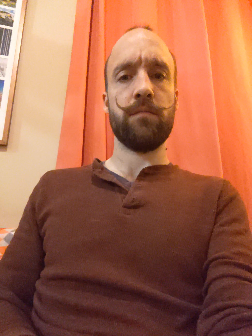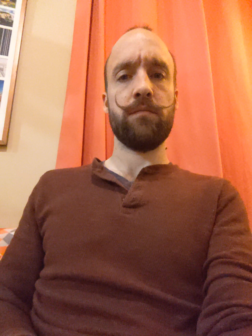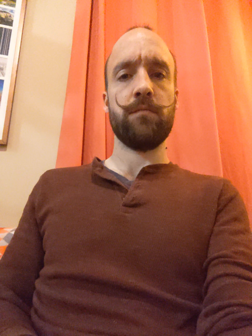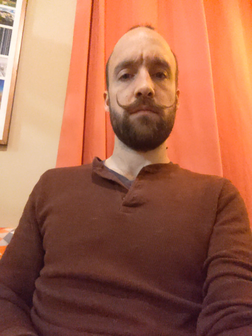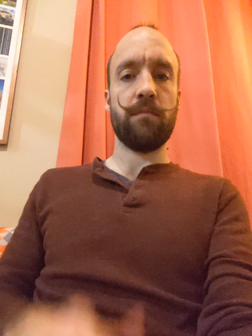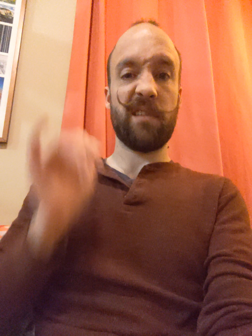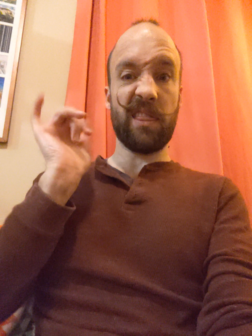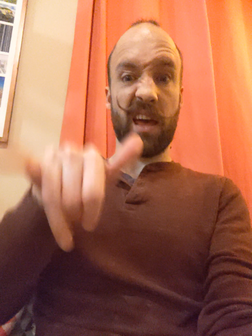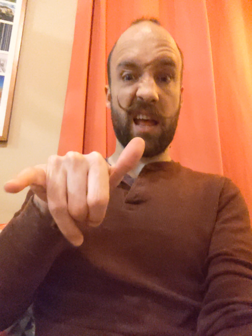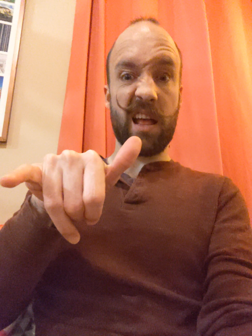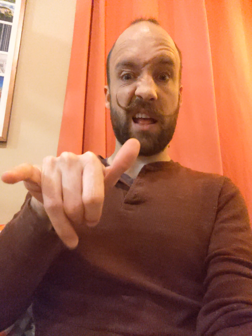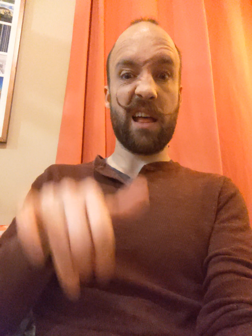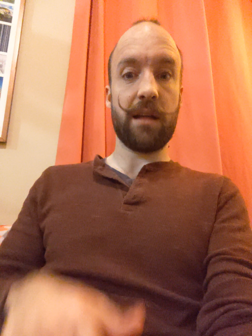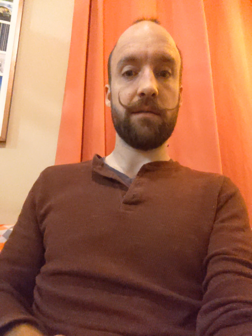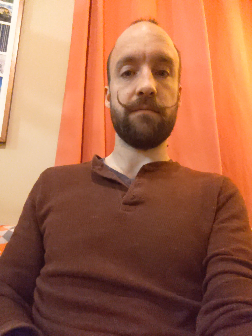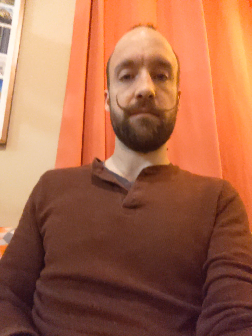that